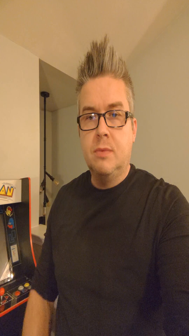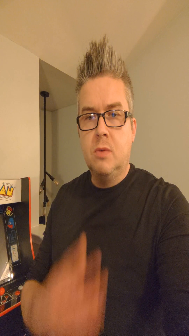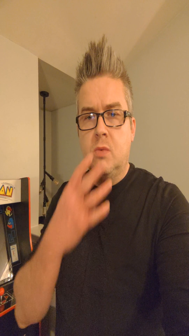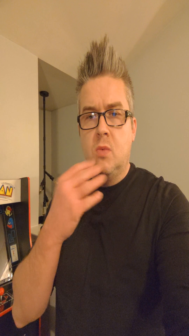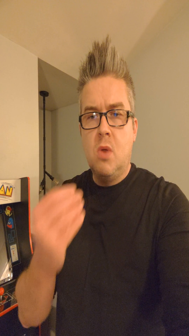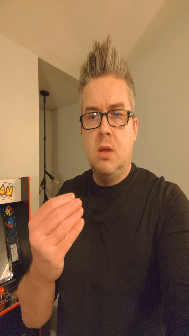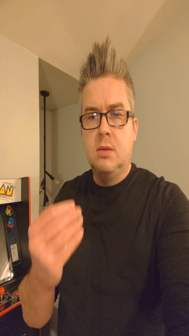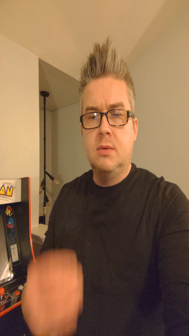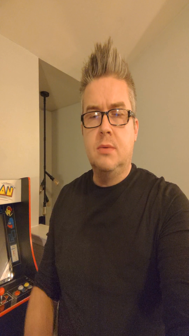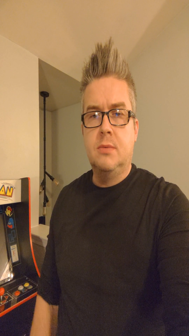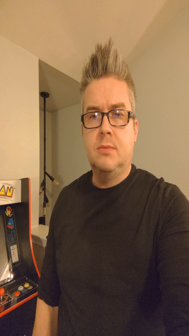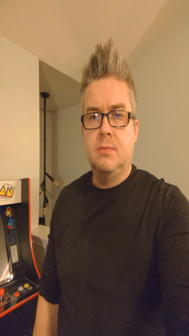wet